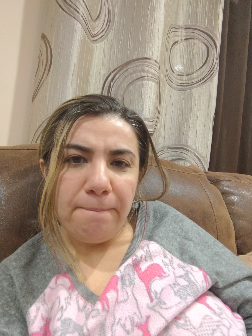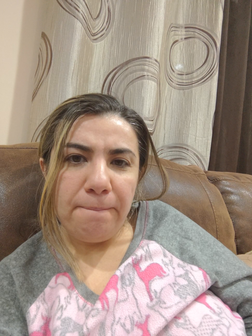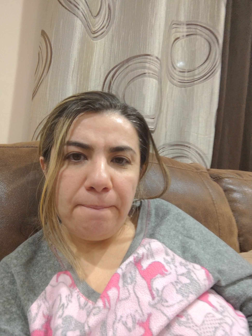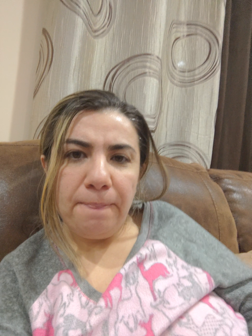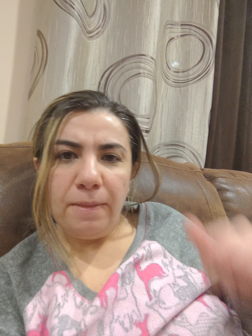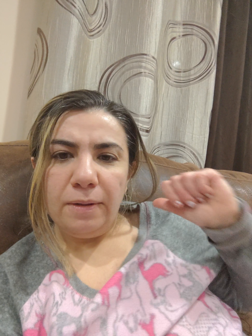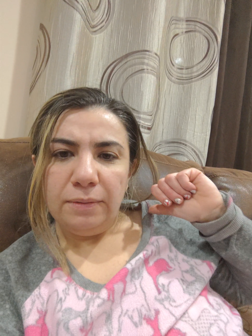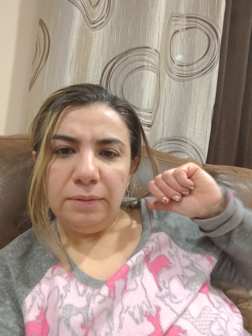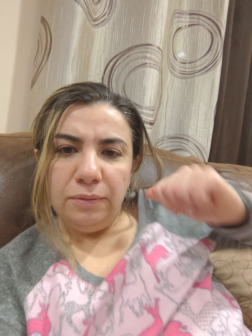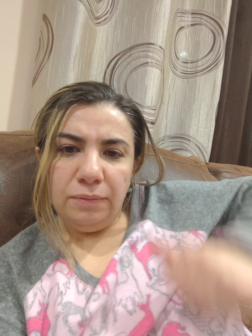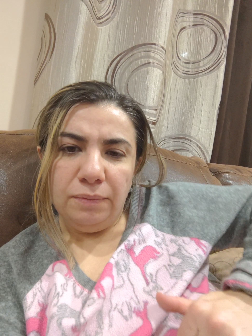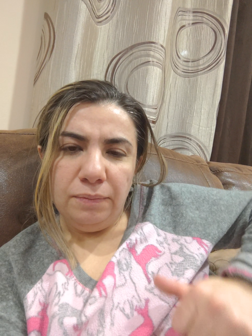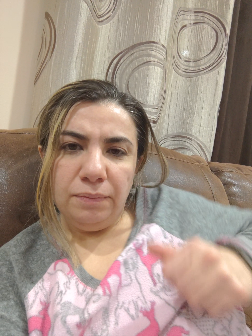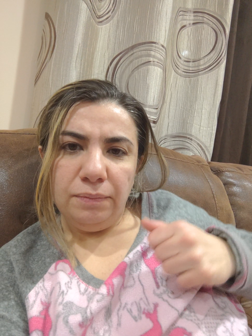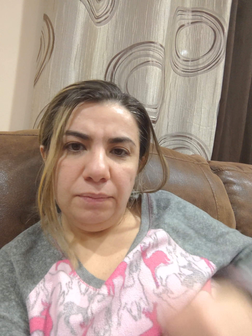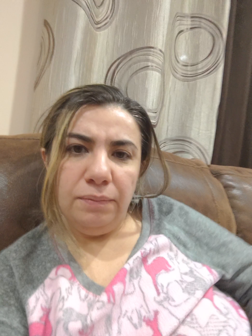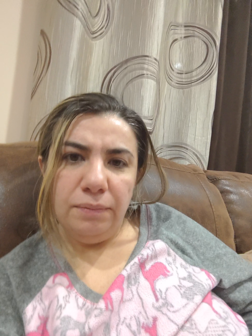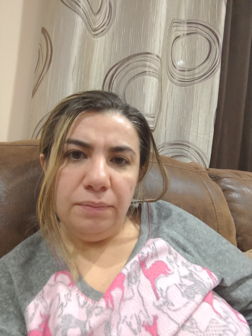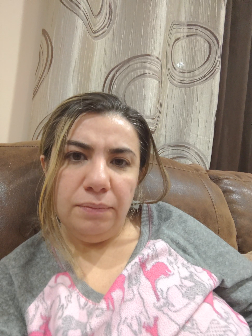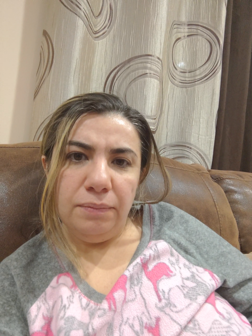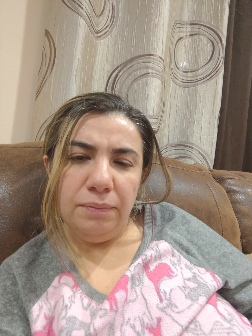jacket